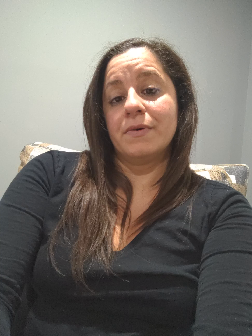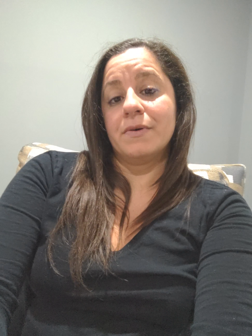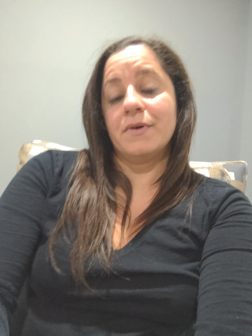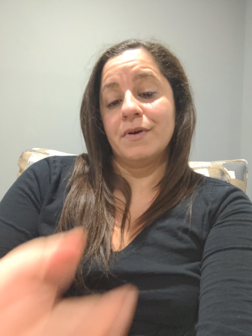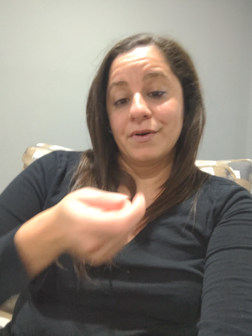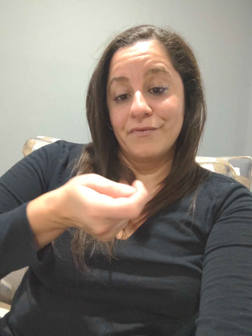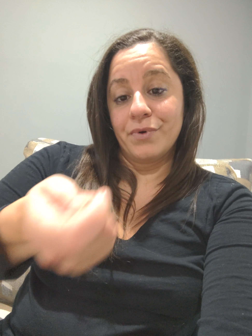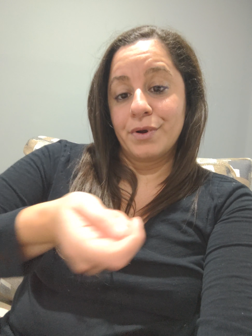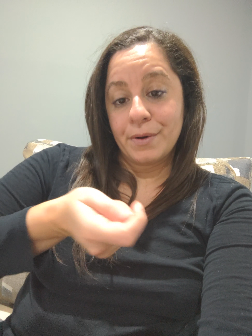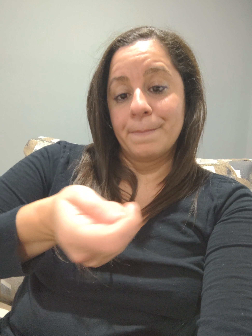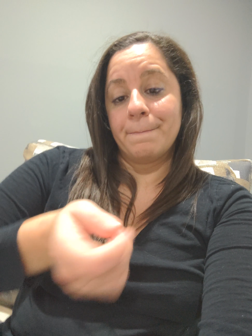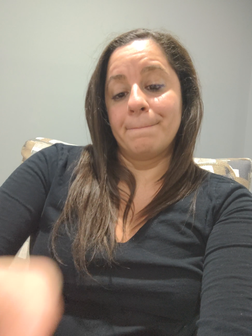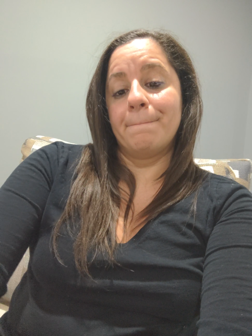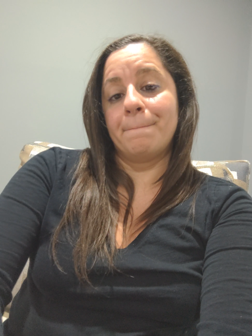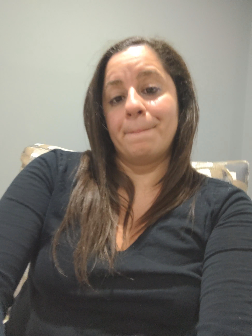vacuum